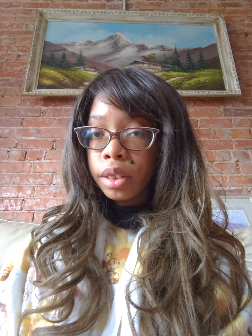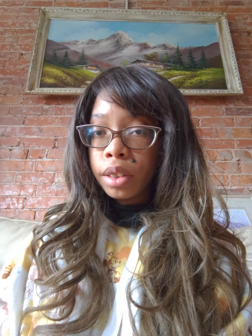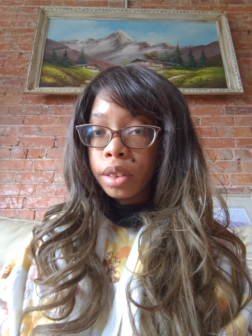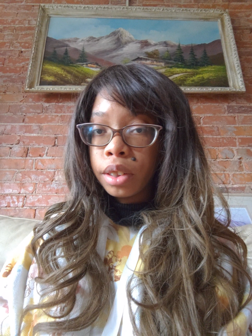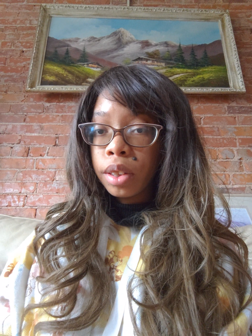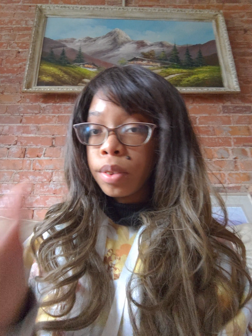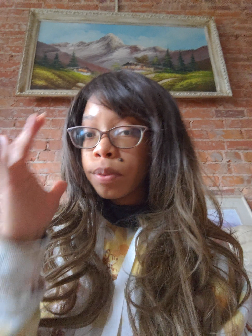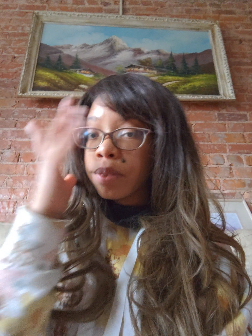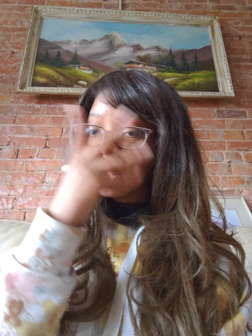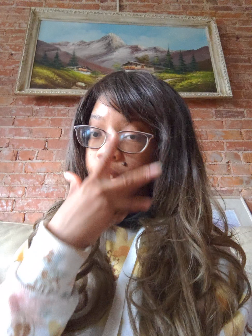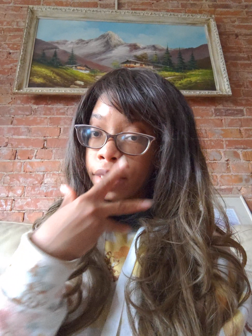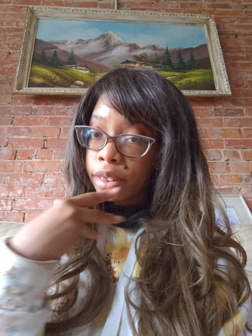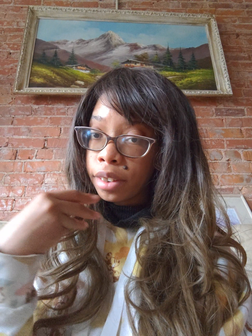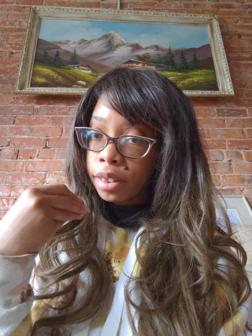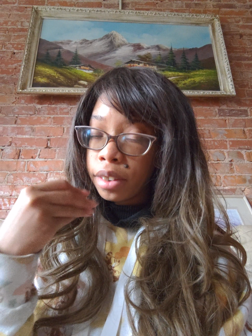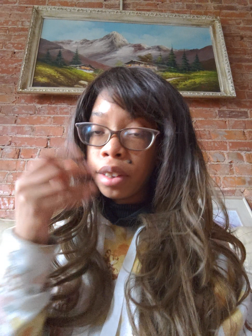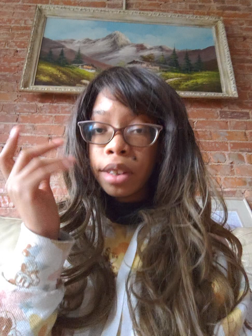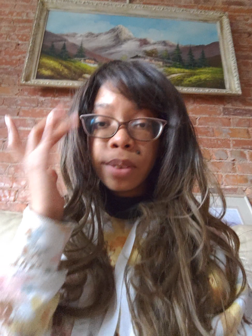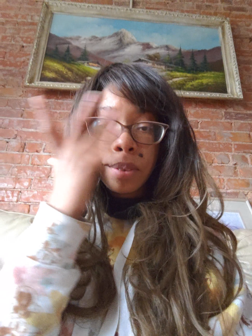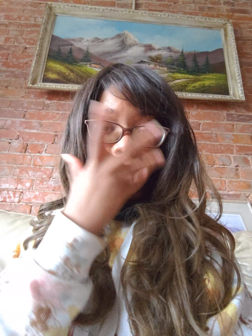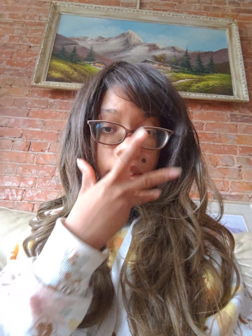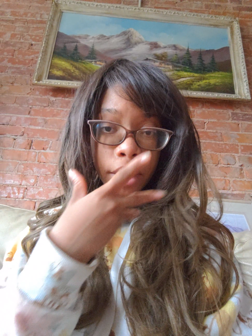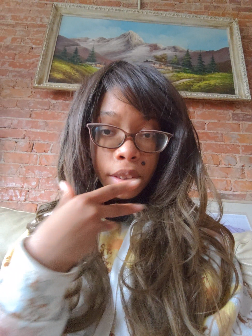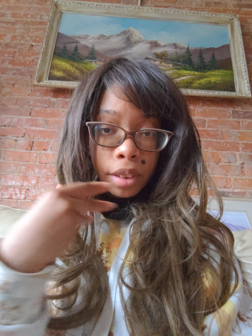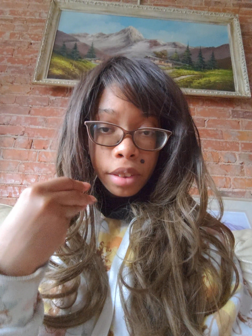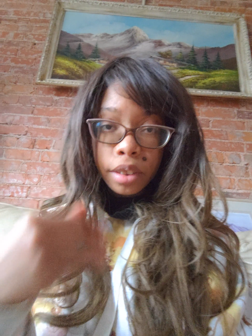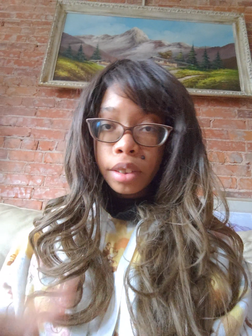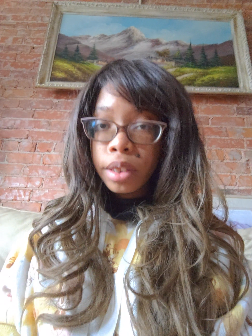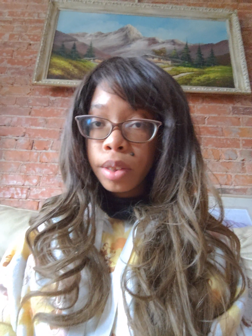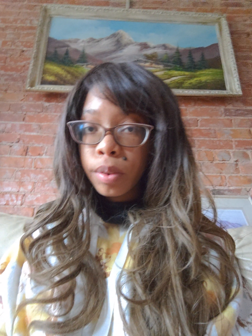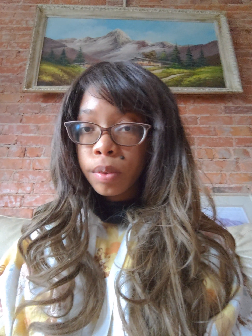pretty